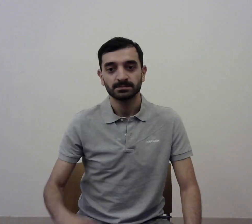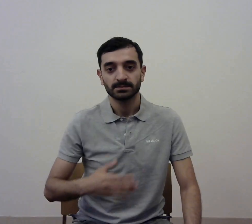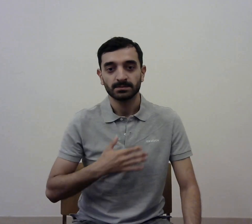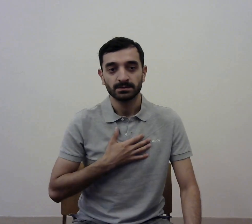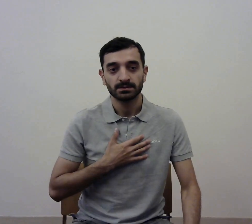mən